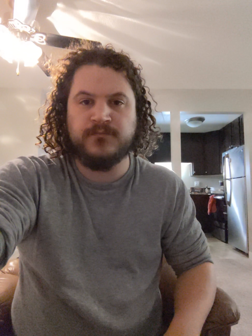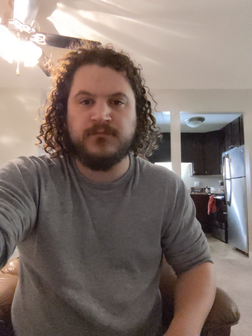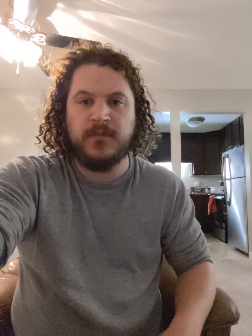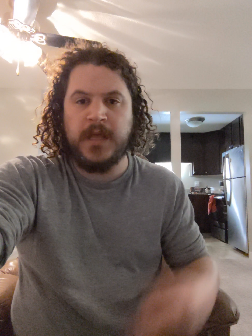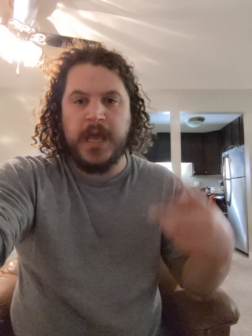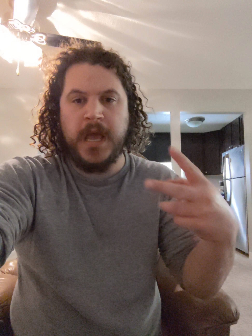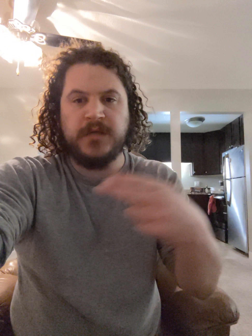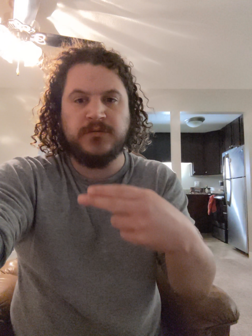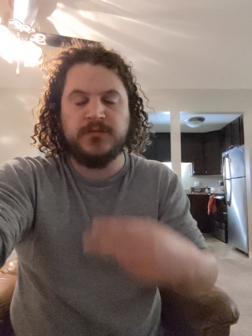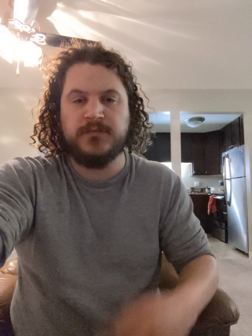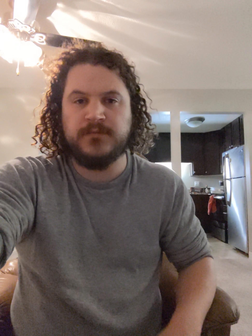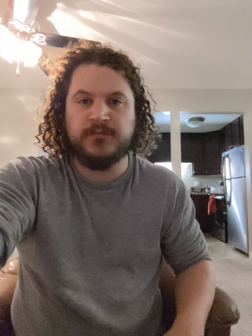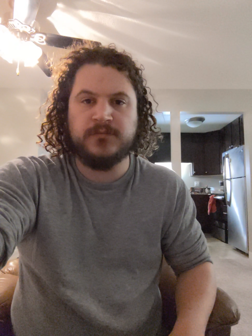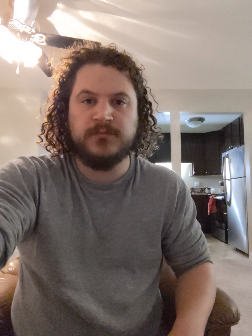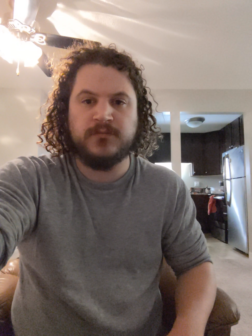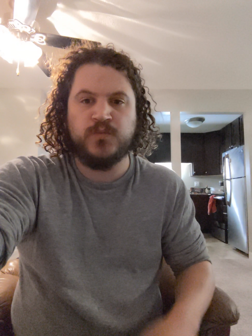cut